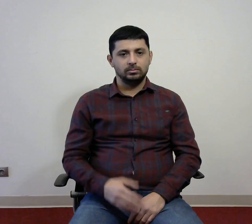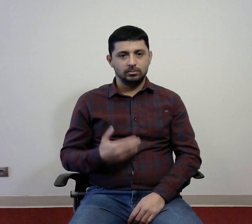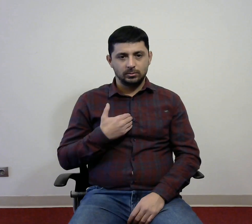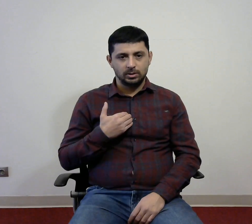mən